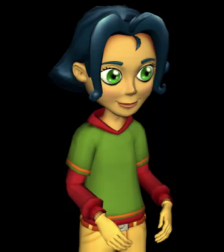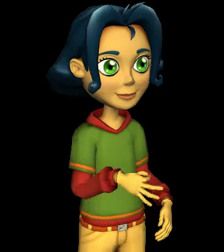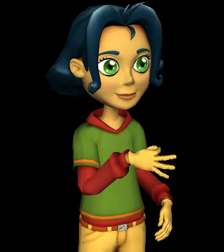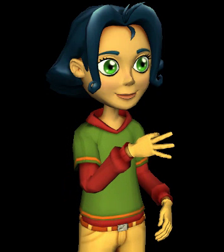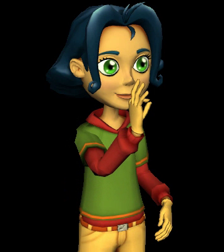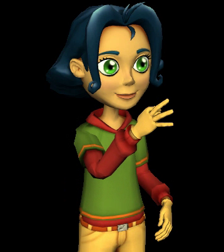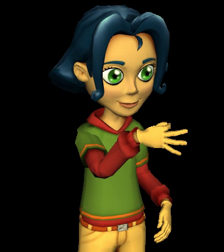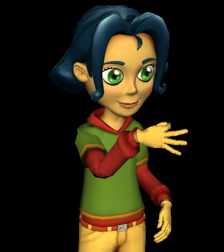فنجان